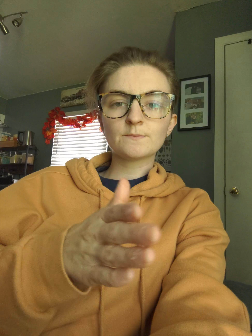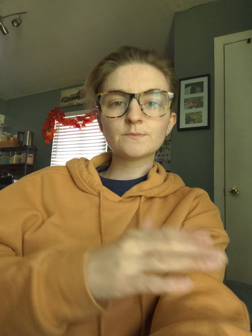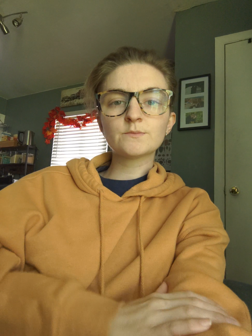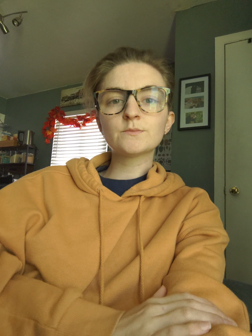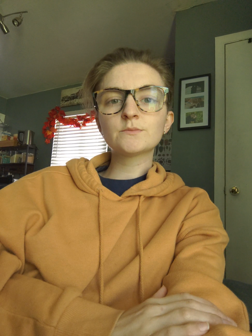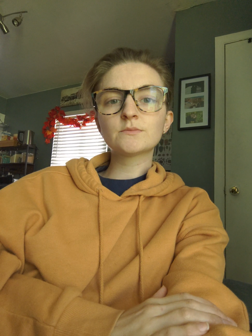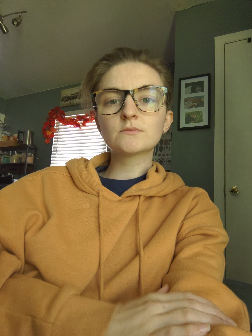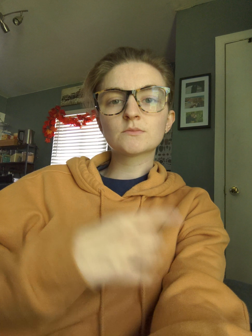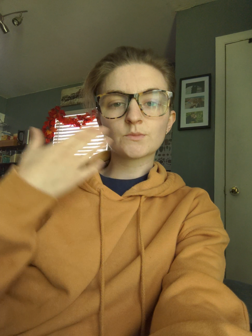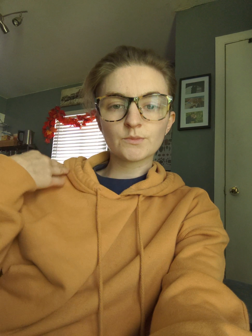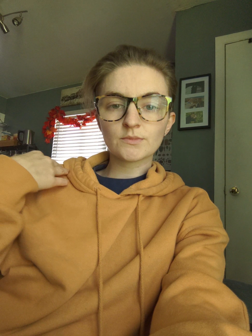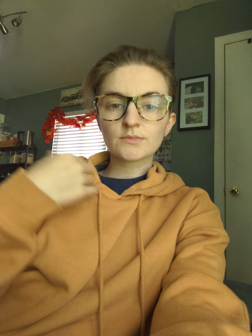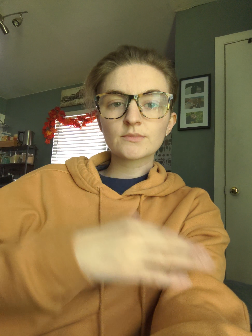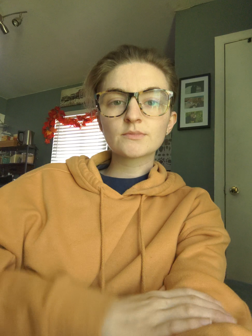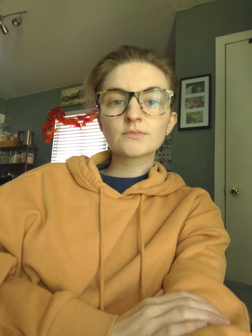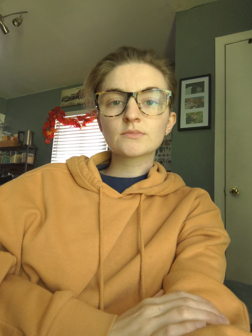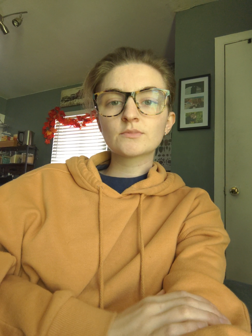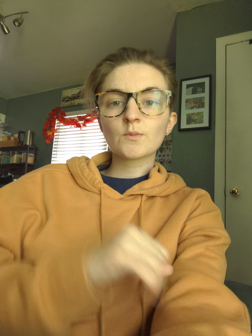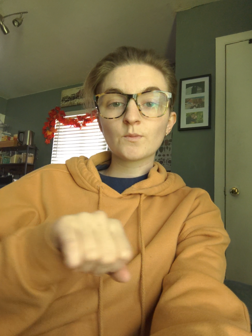shoulder